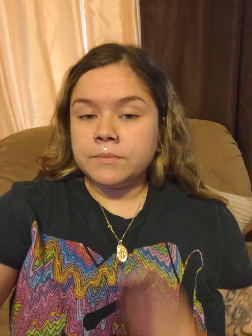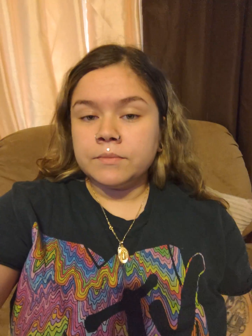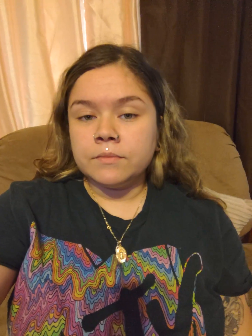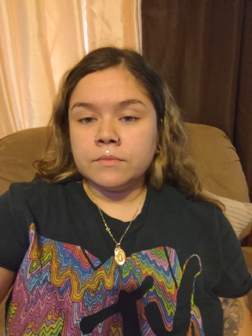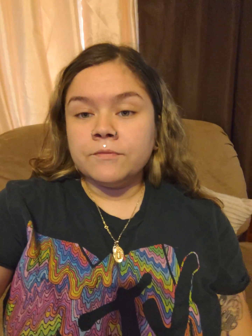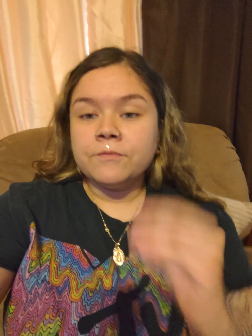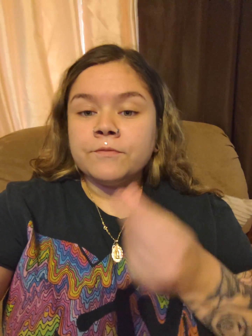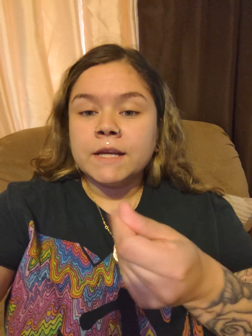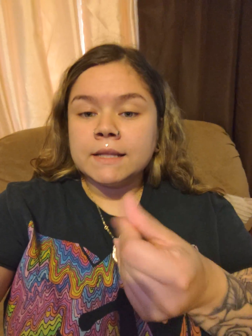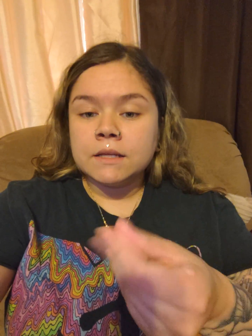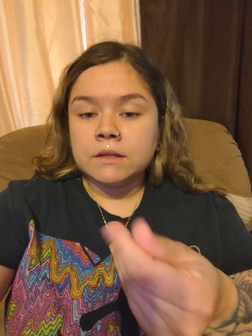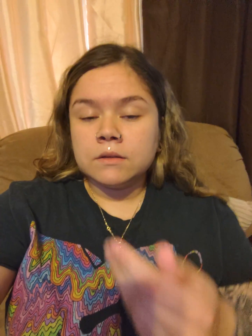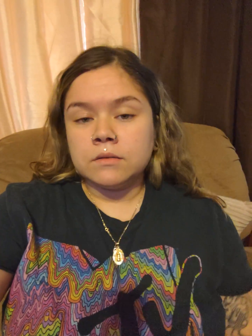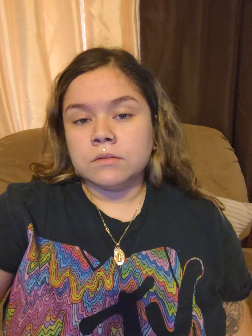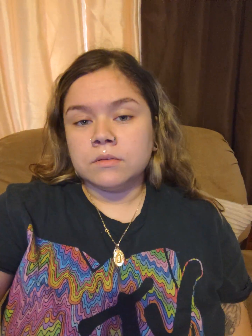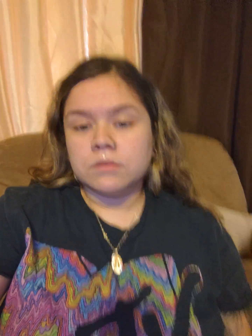feed